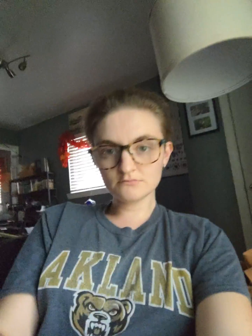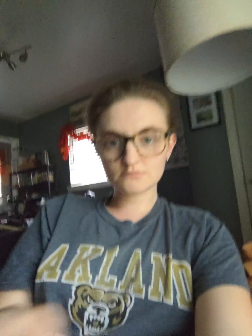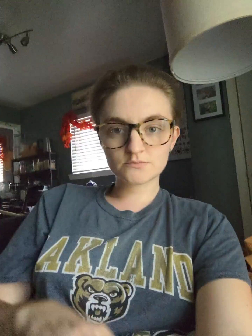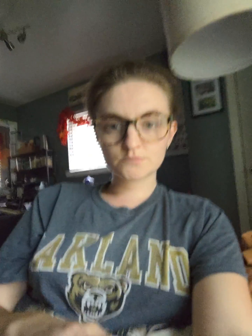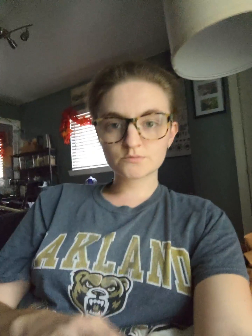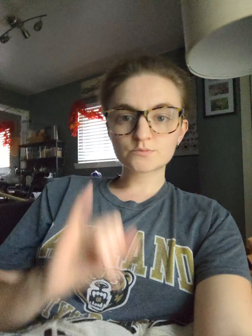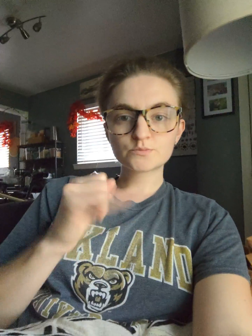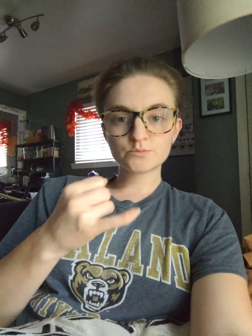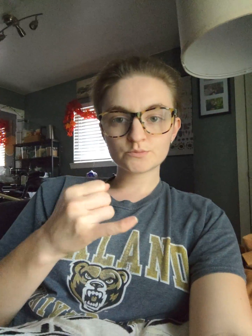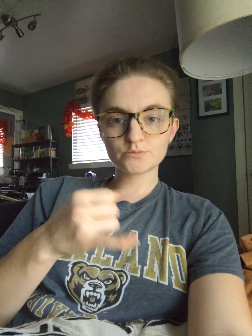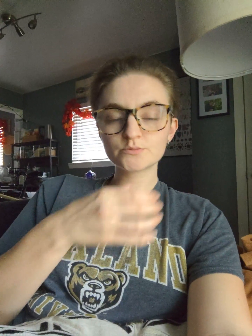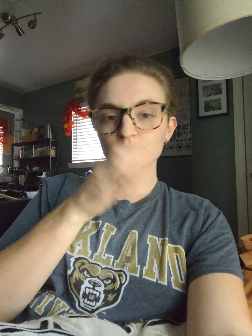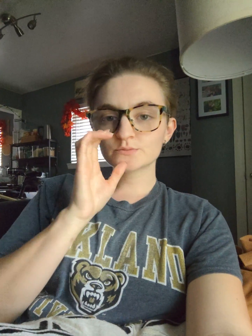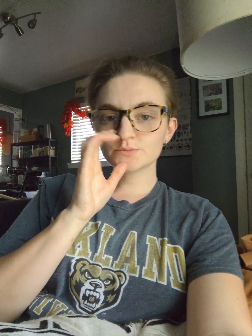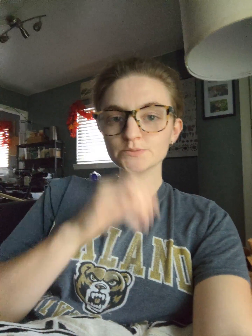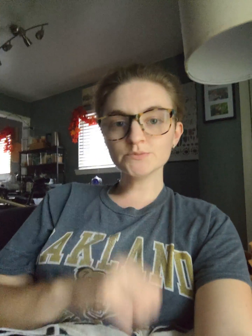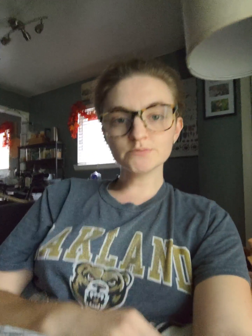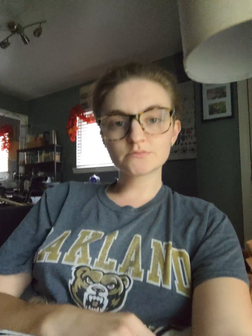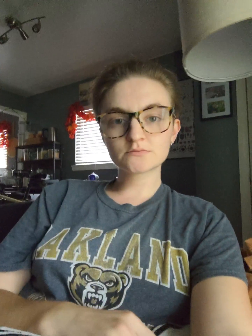juice